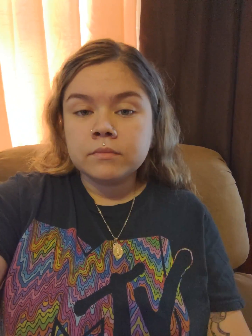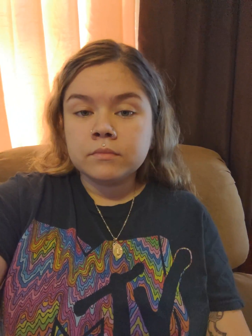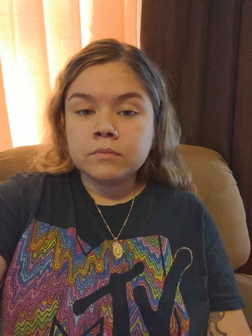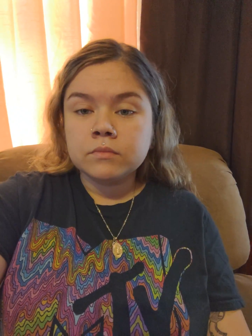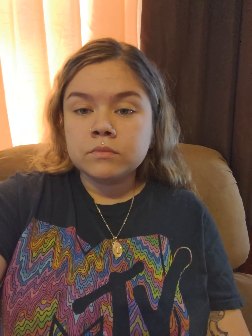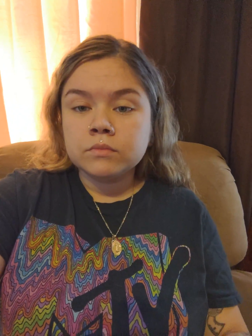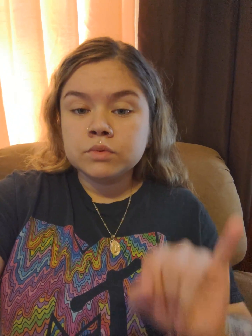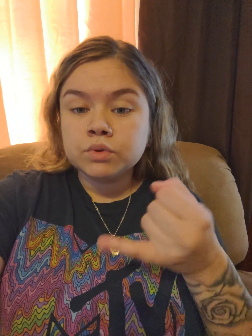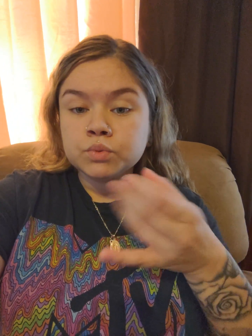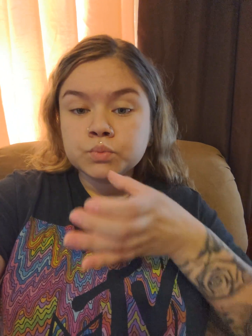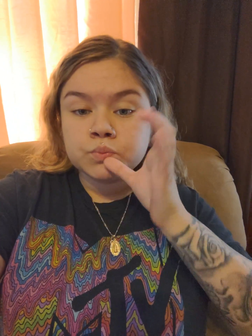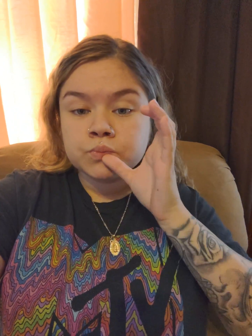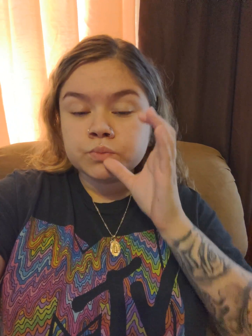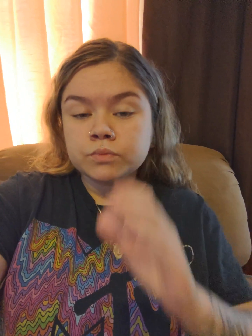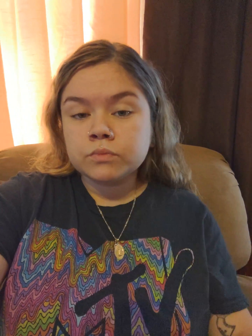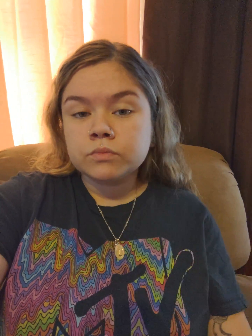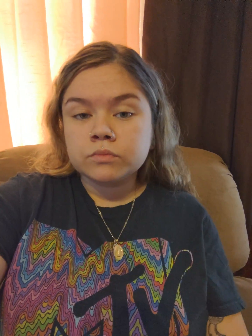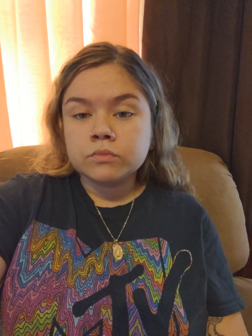juice